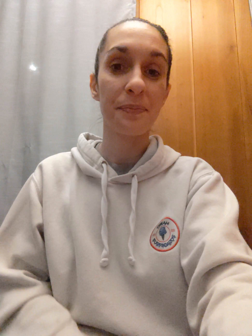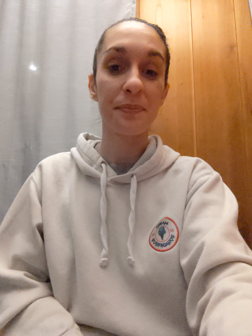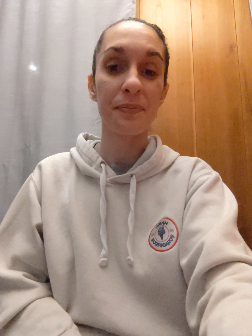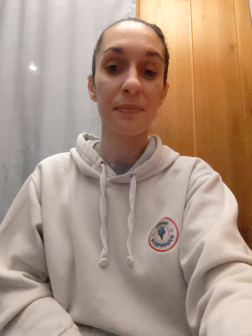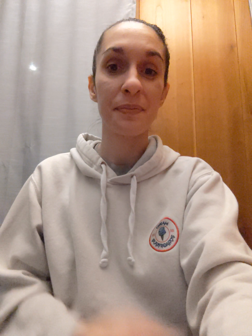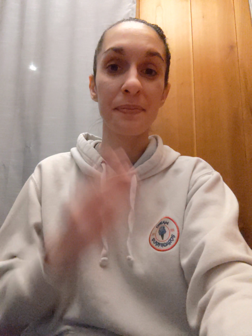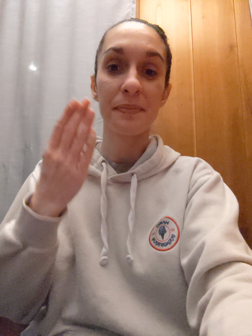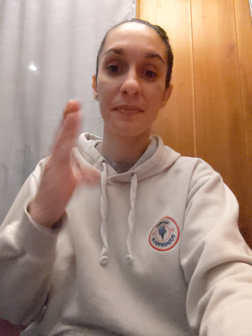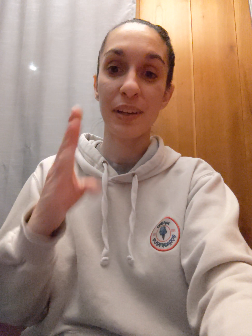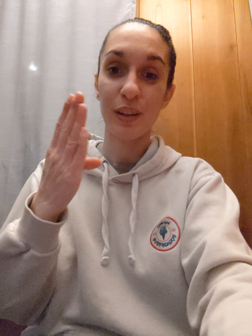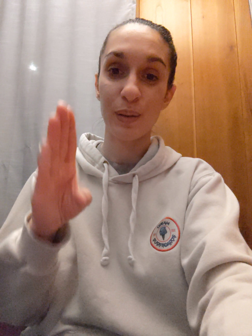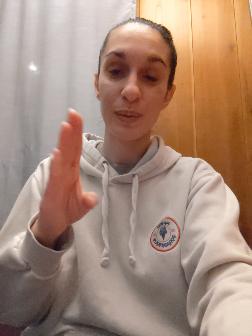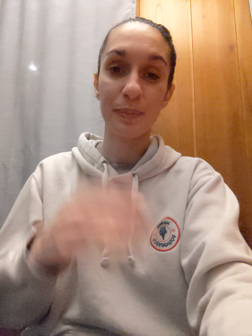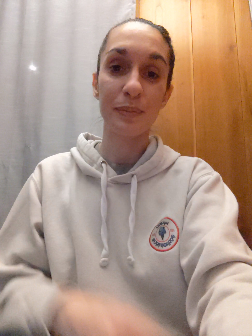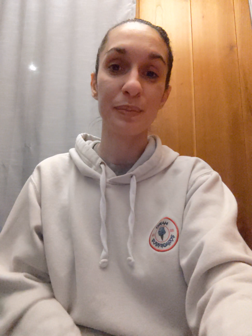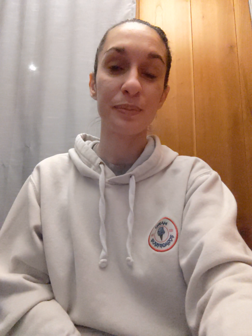blue